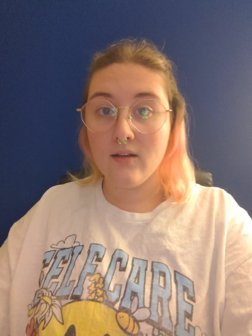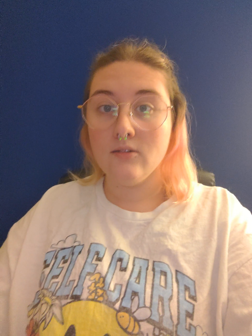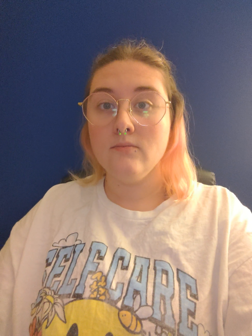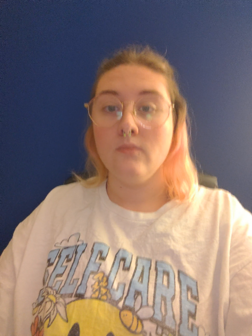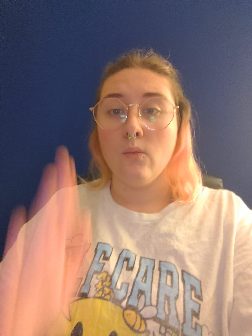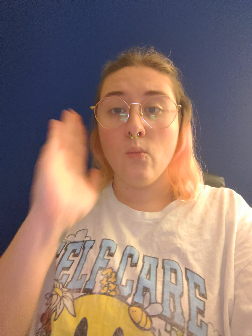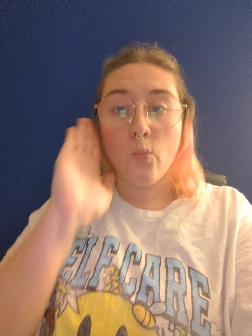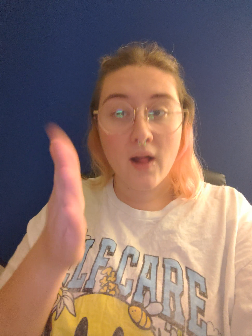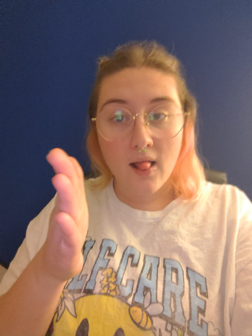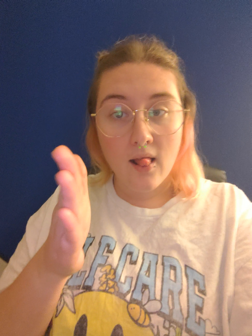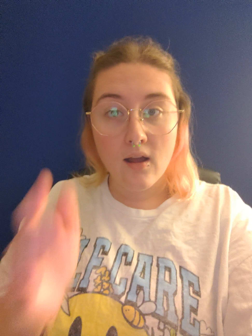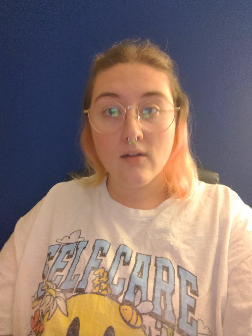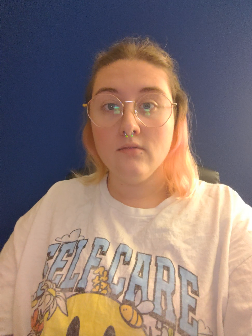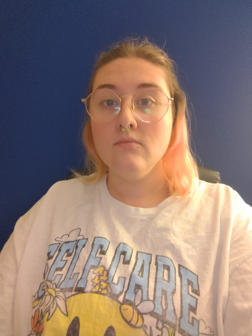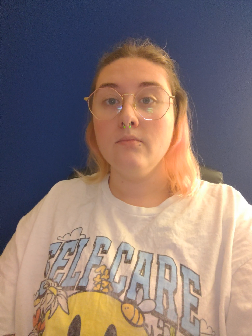will